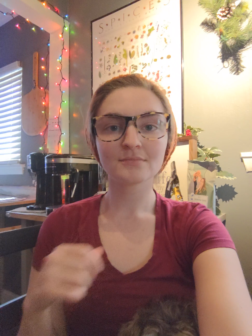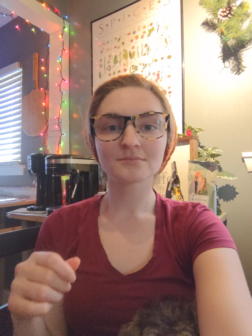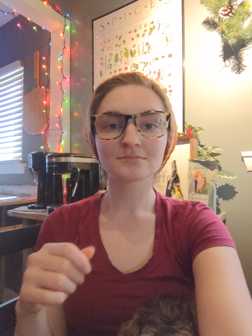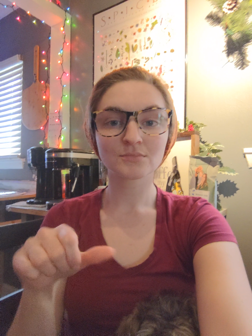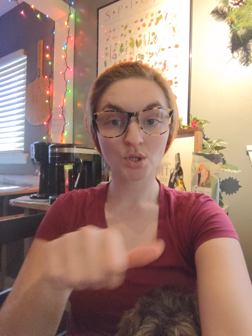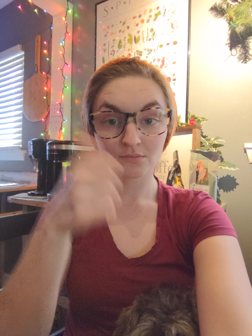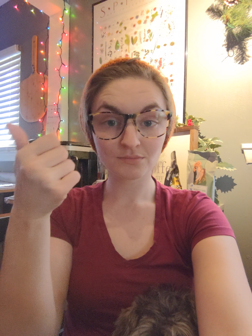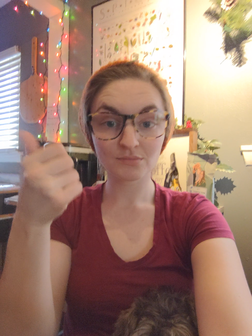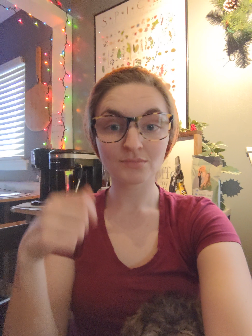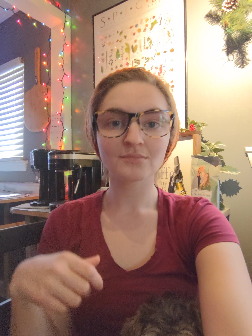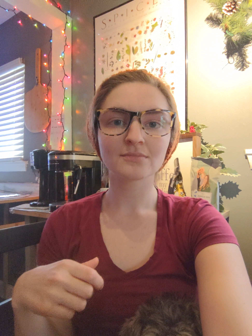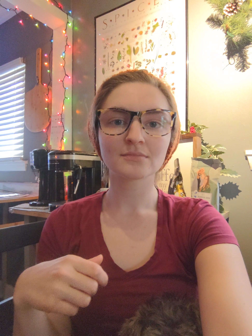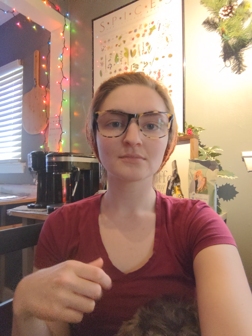another